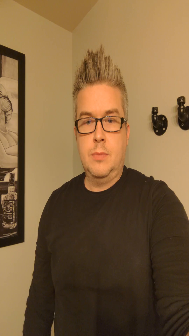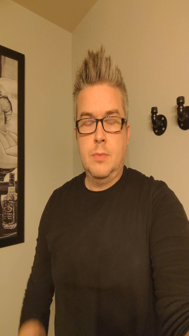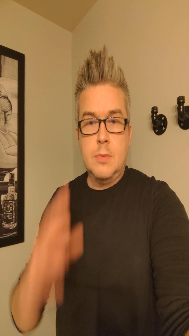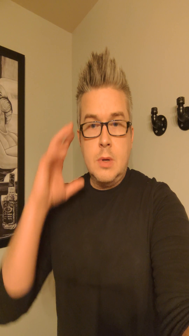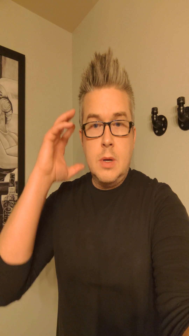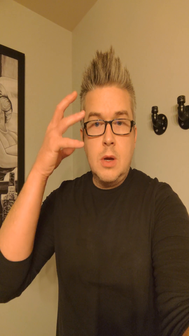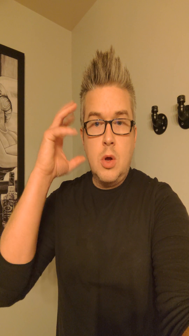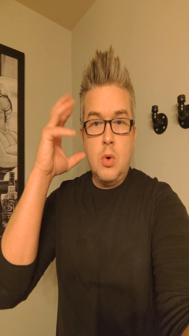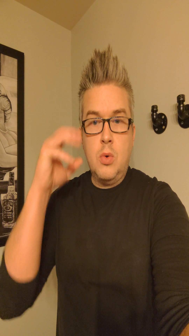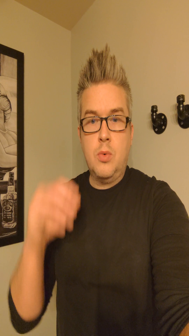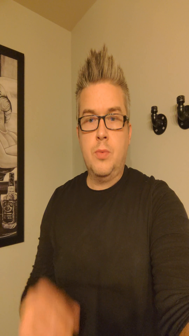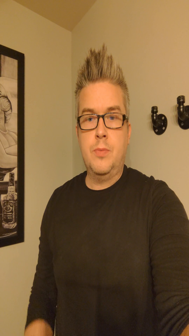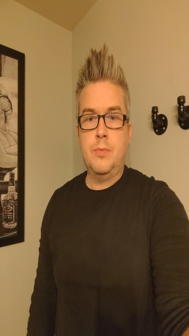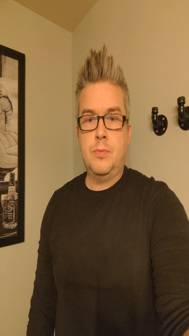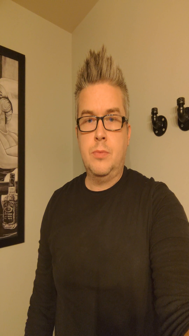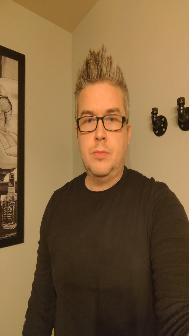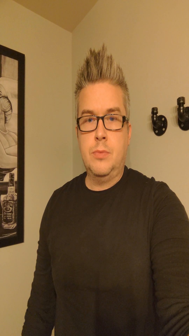radio